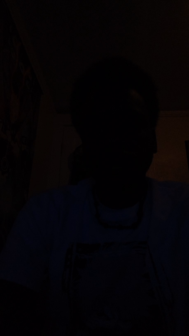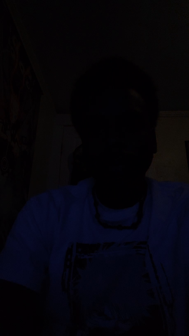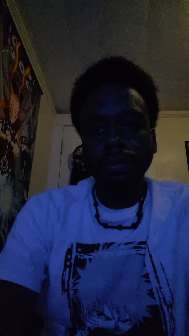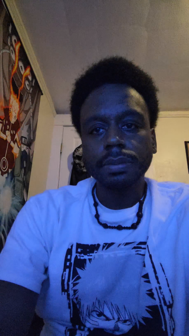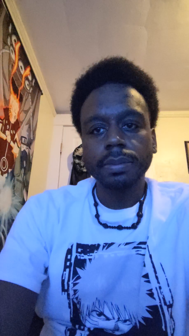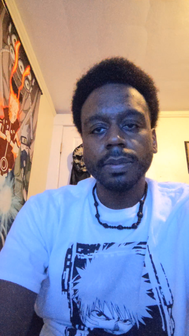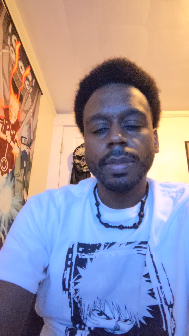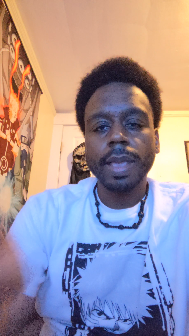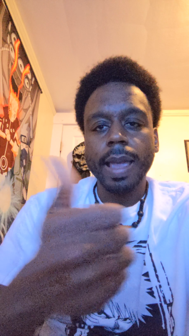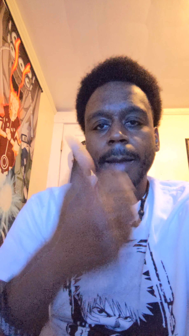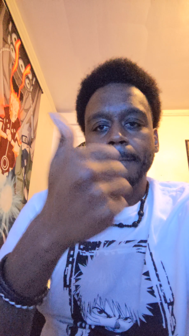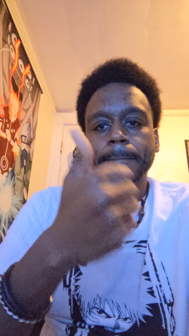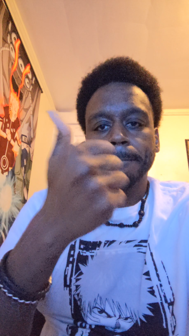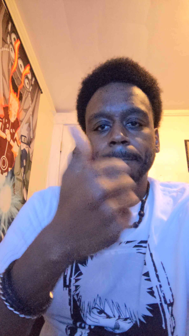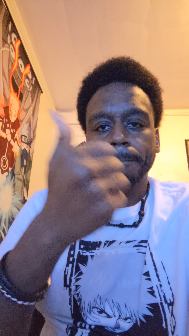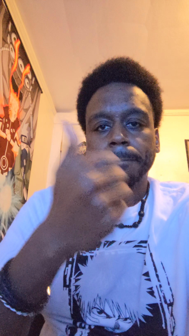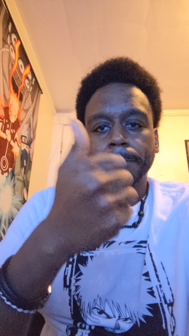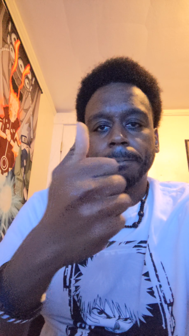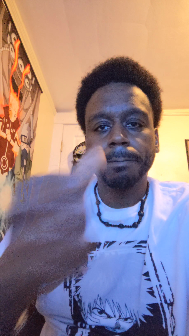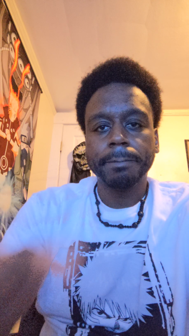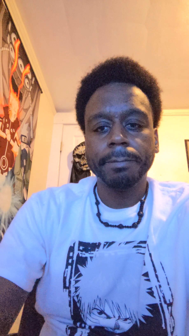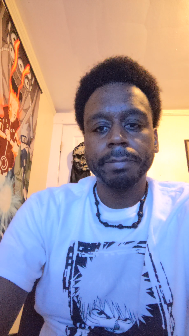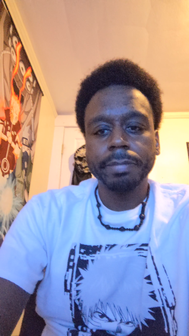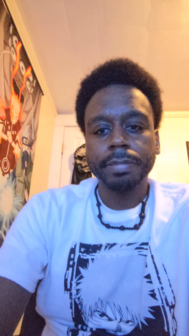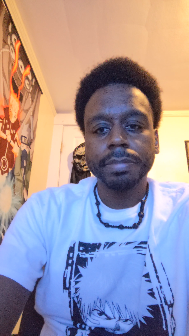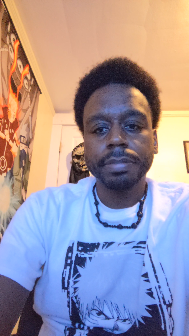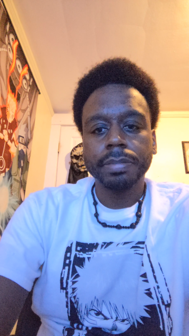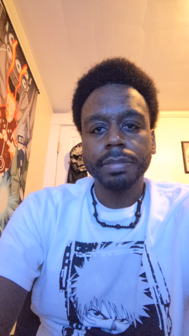help